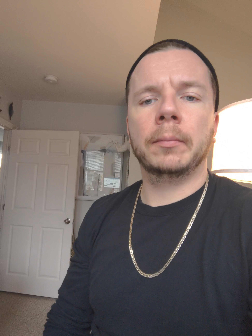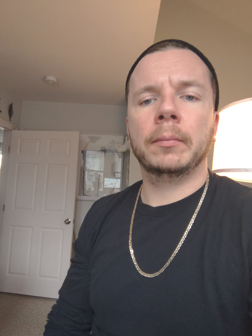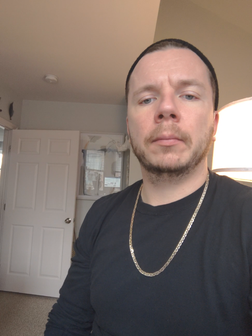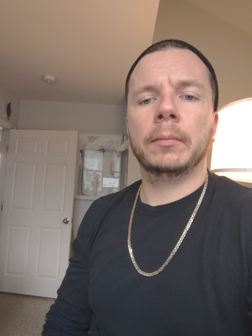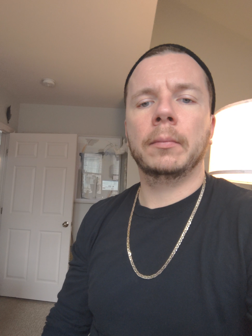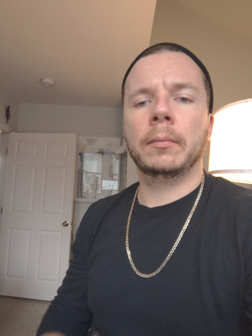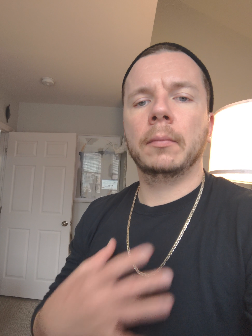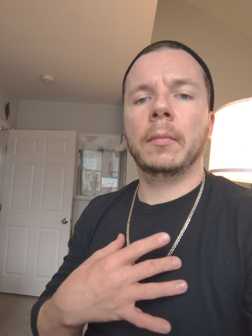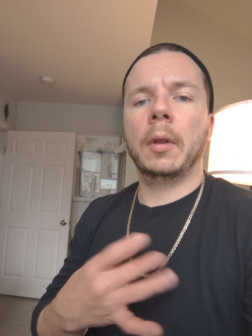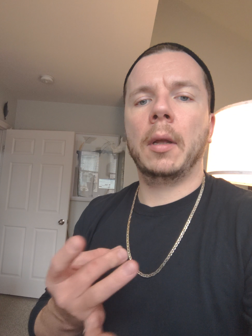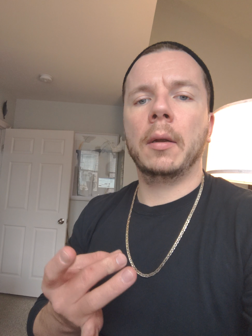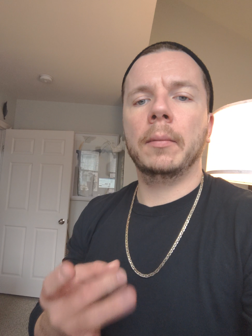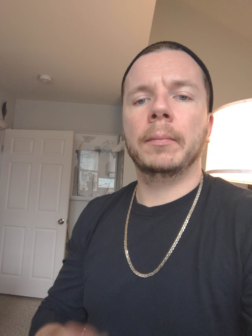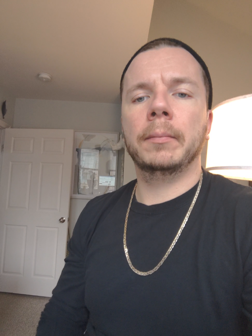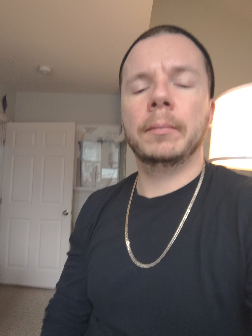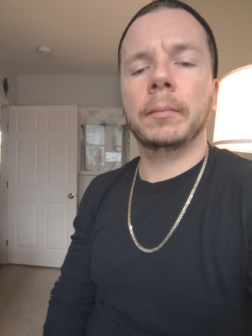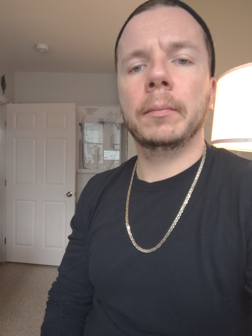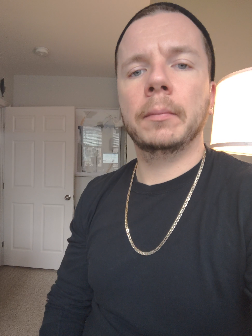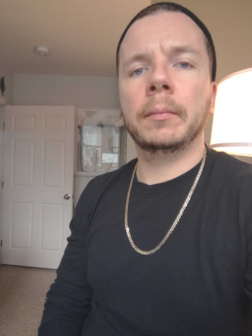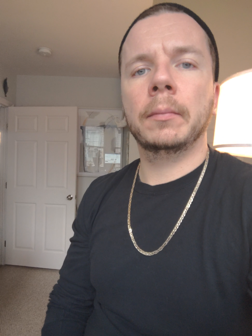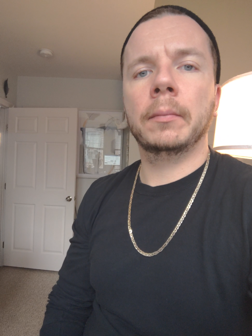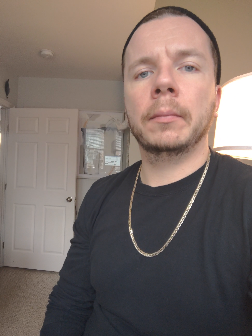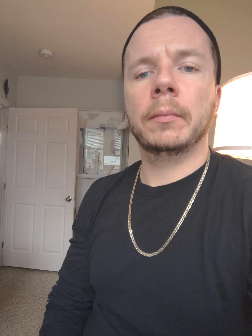like